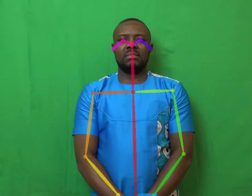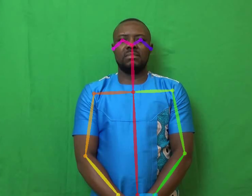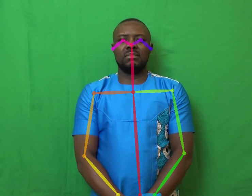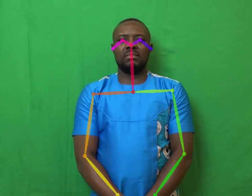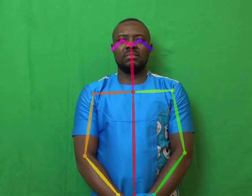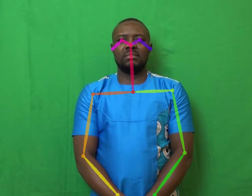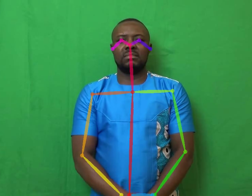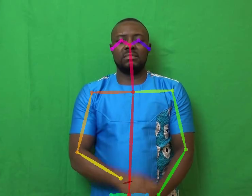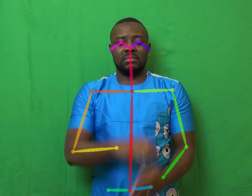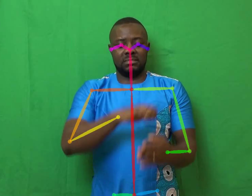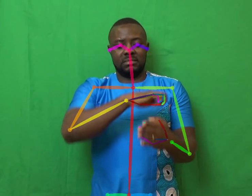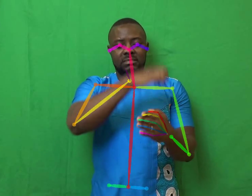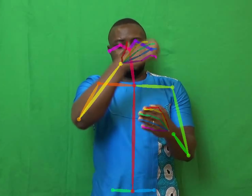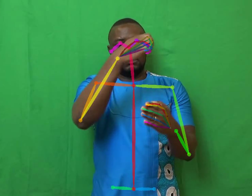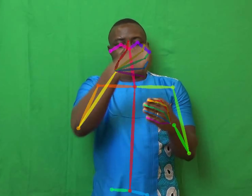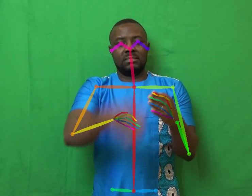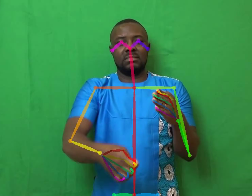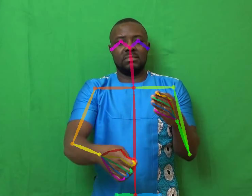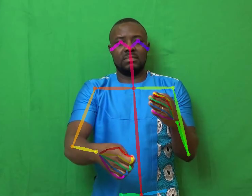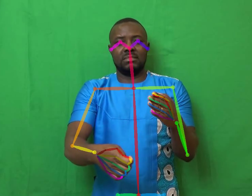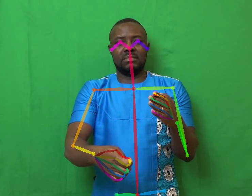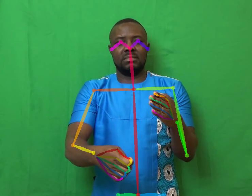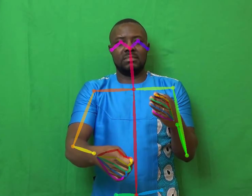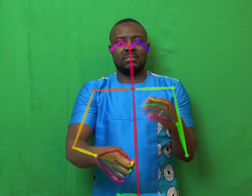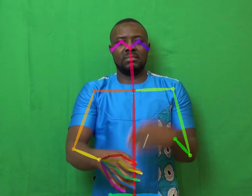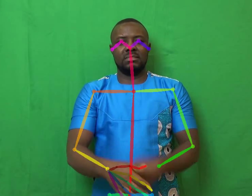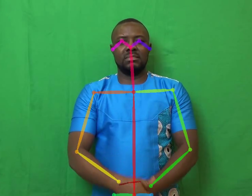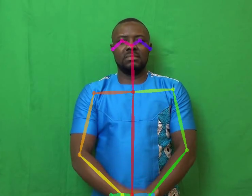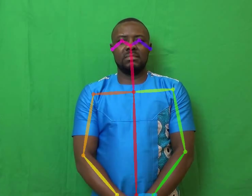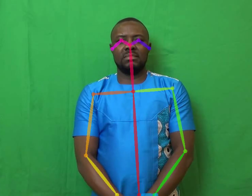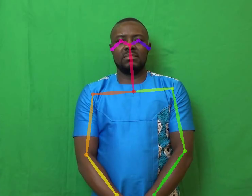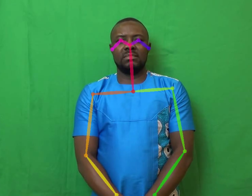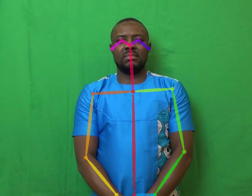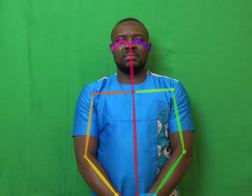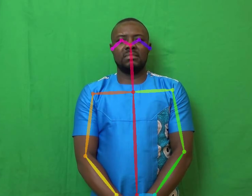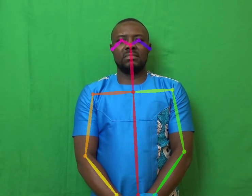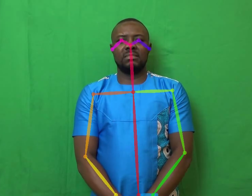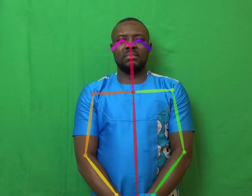end